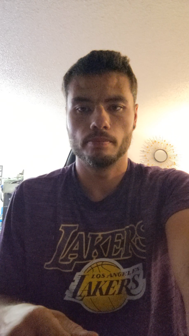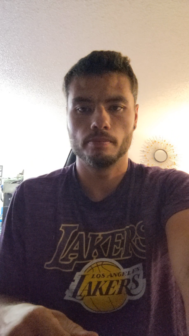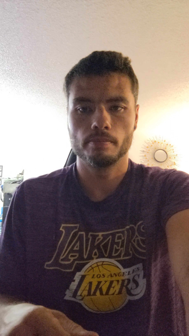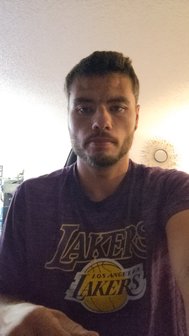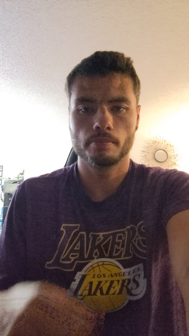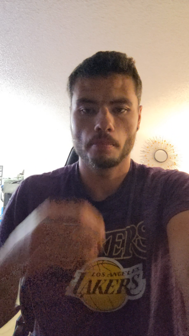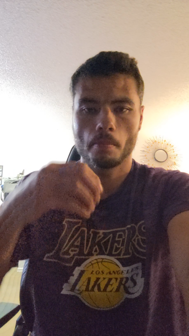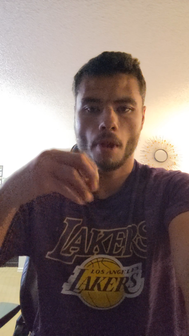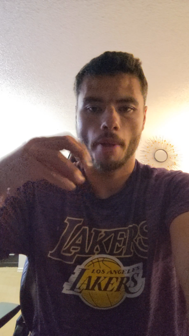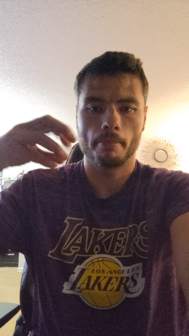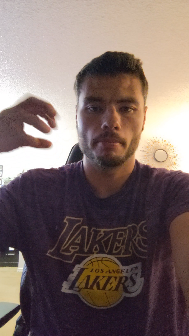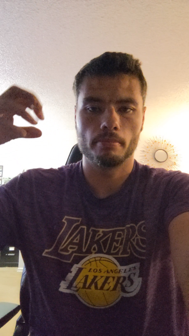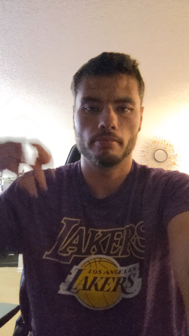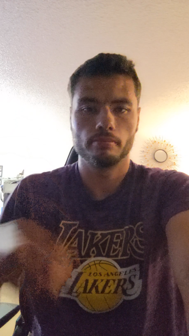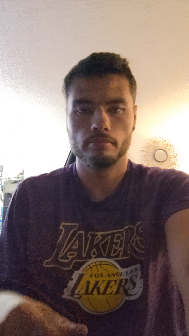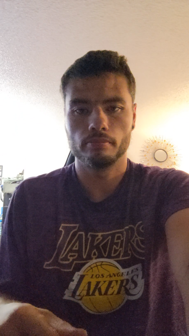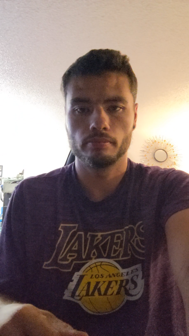bubbles